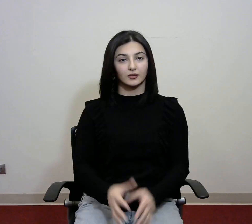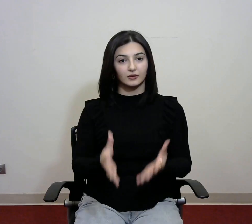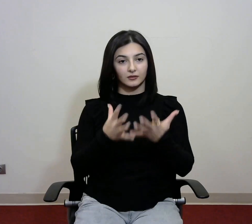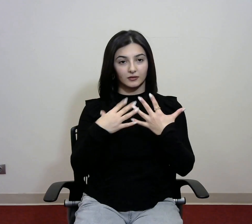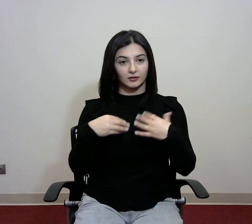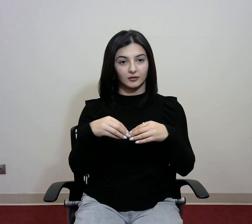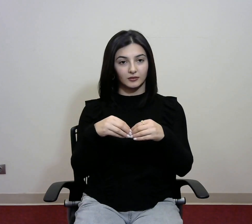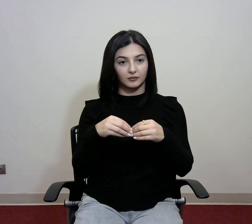ailə